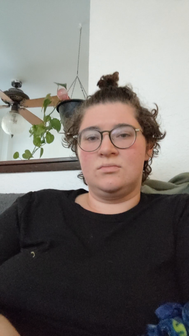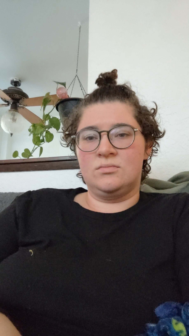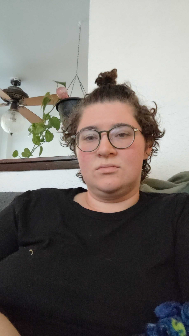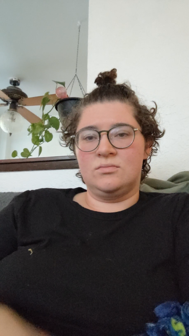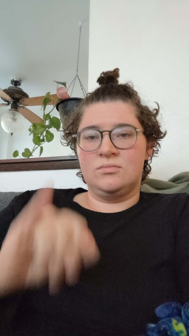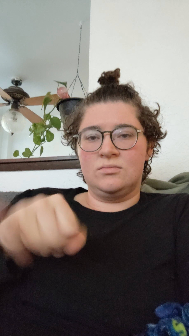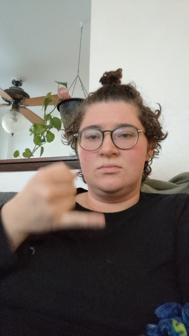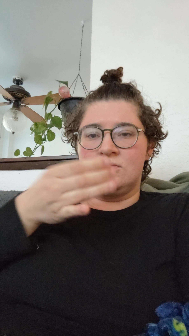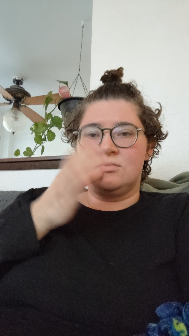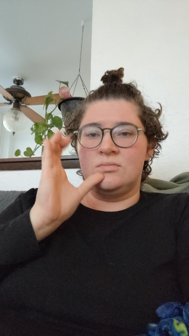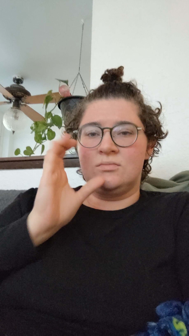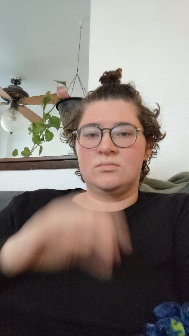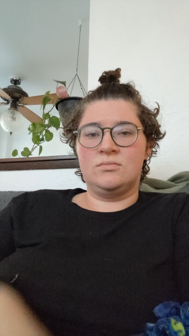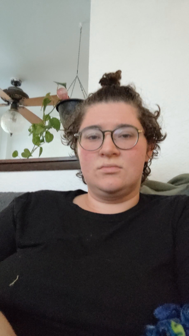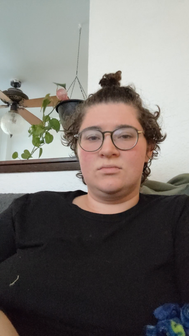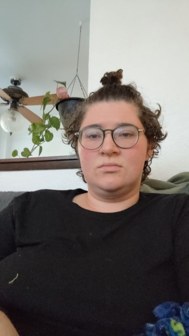juice